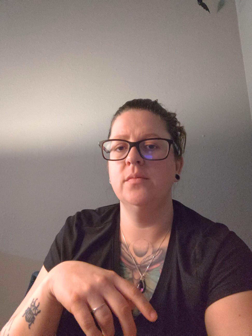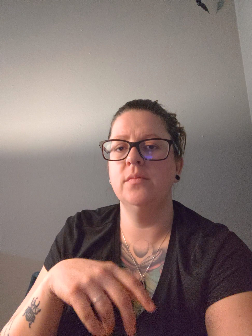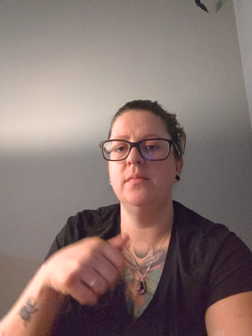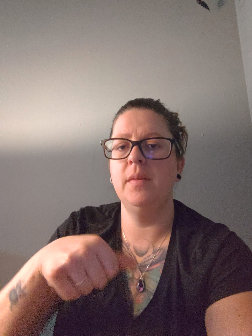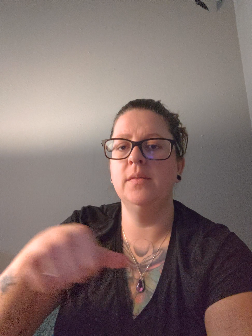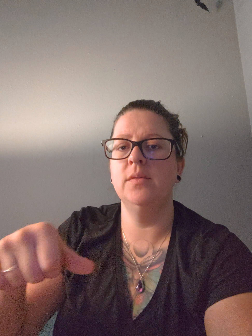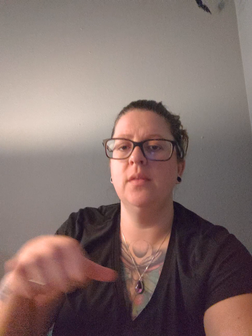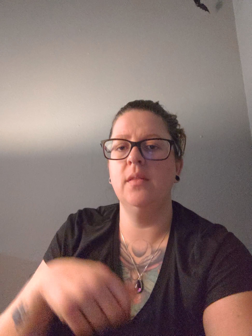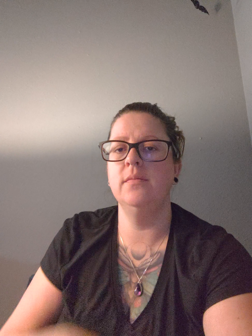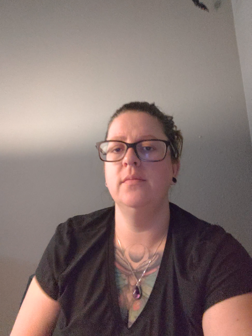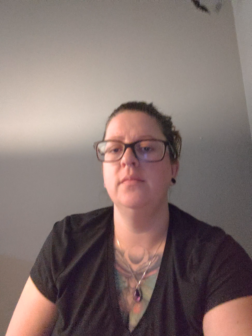puzzle